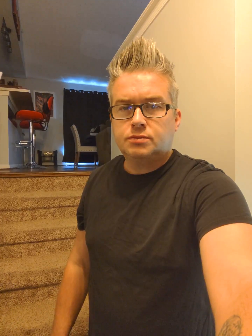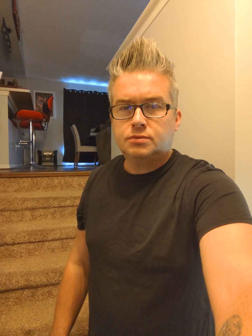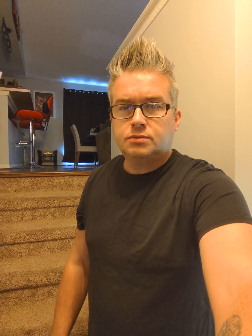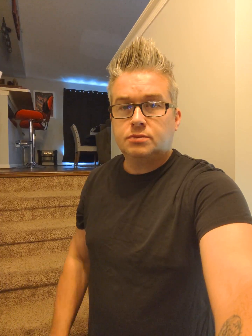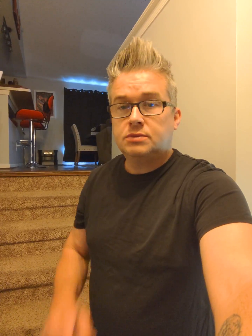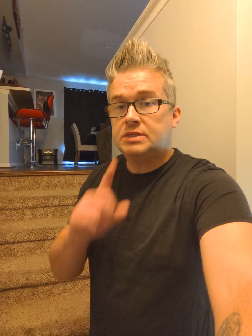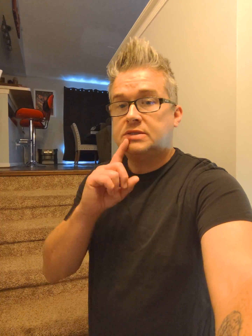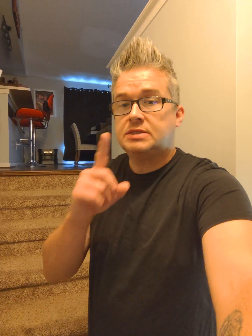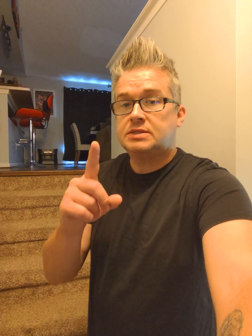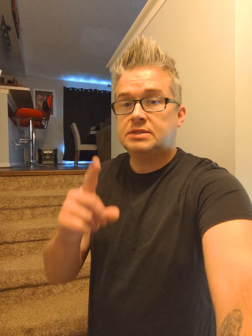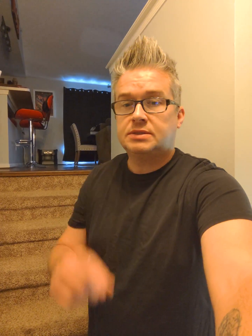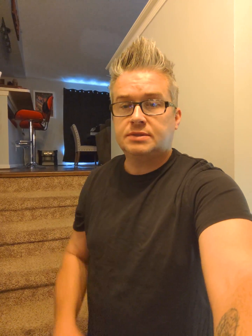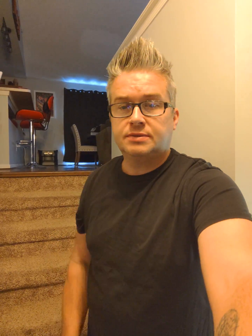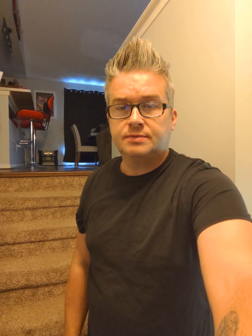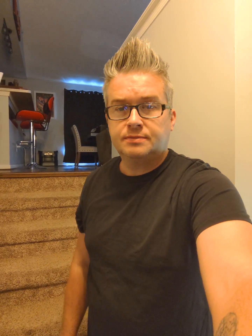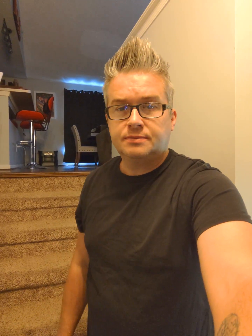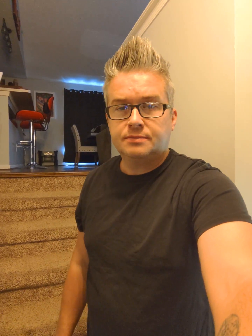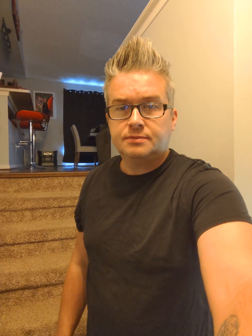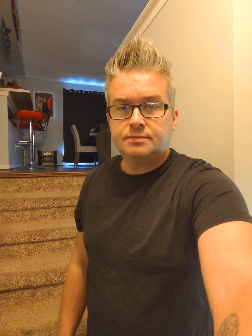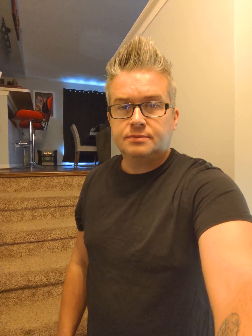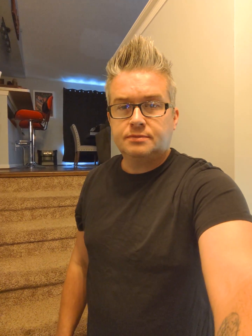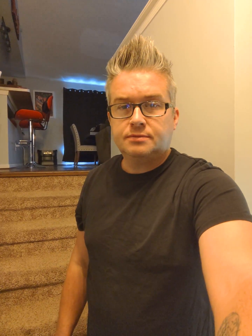is